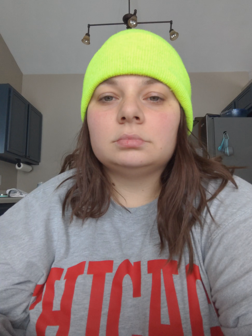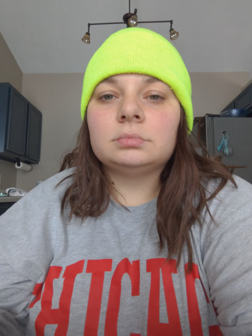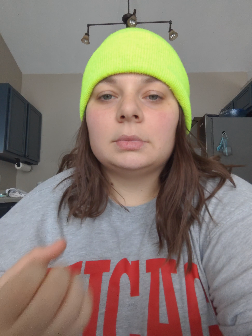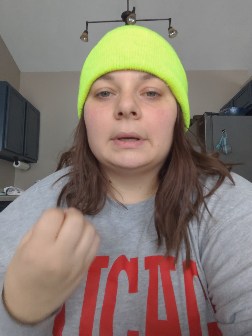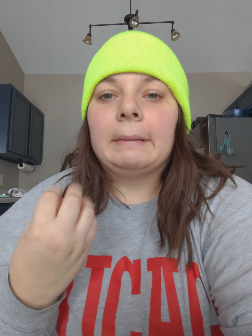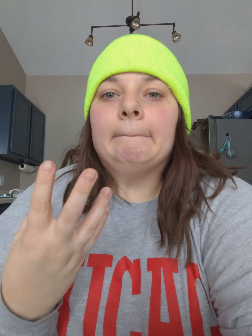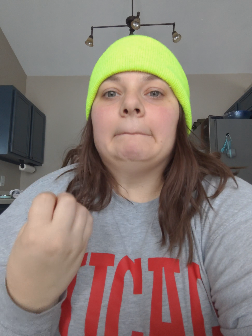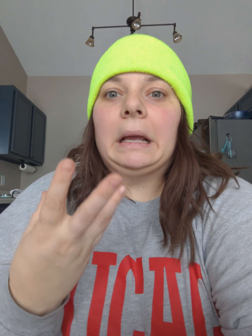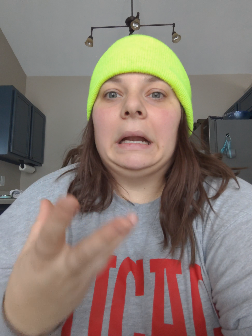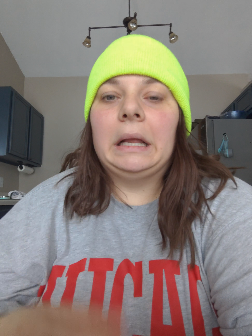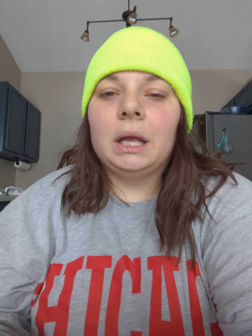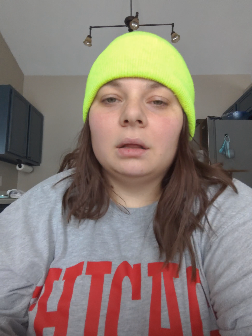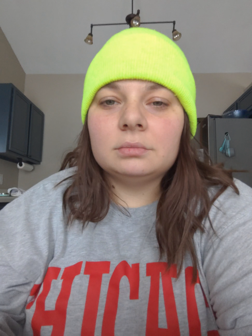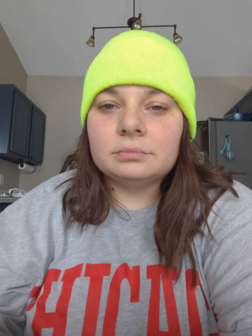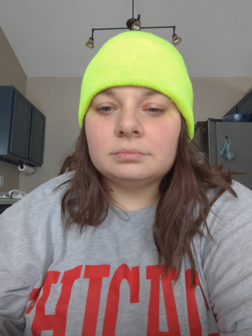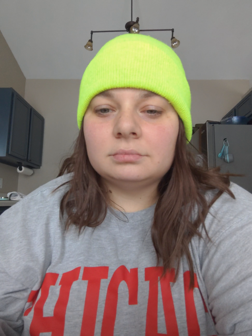many